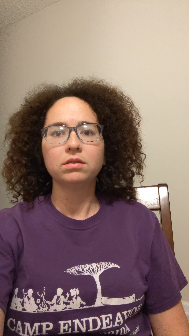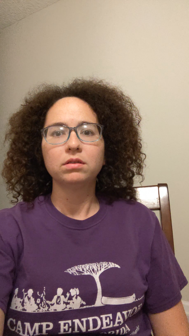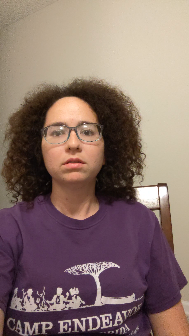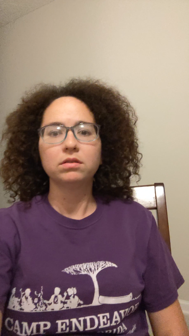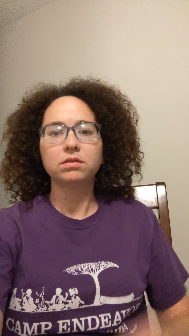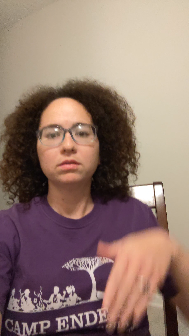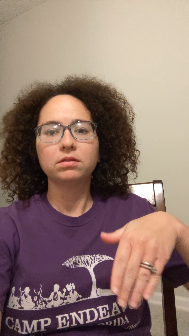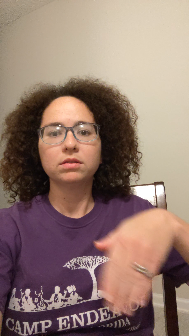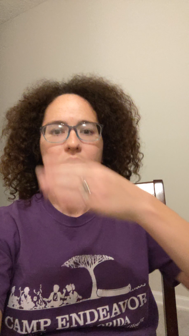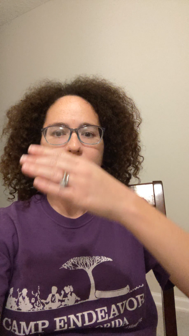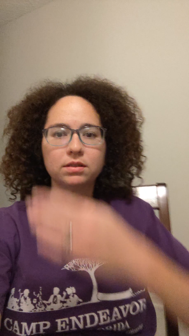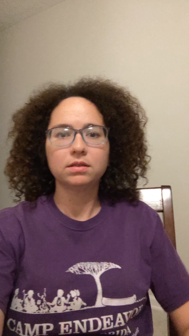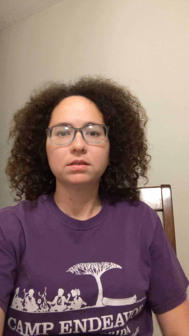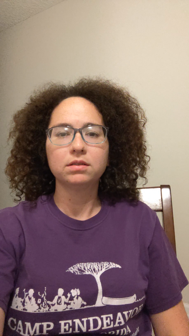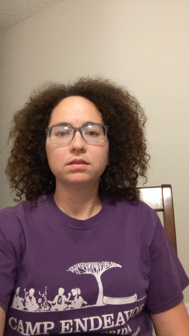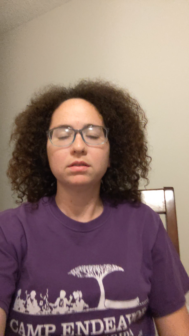kick